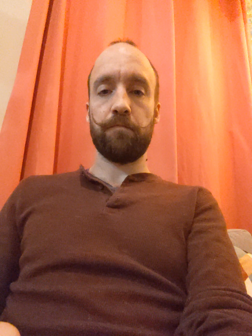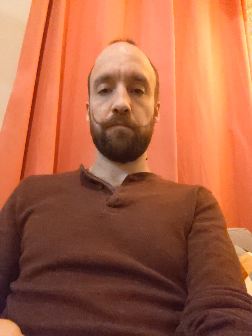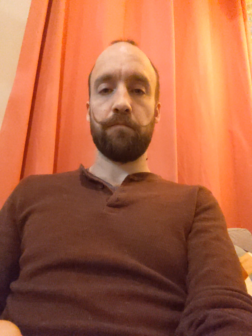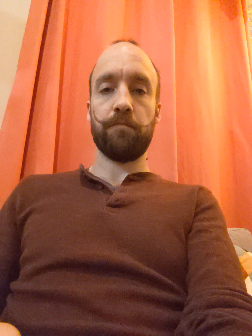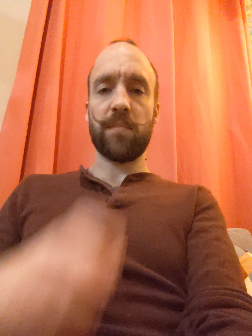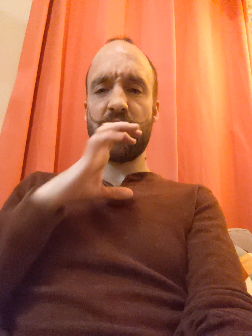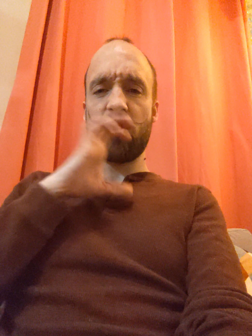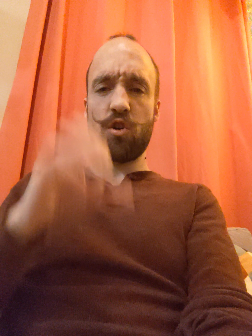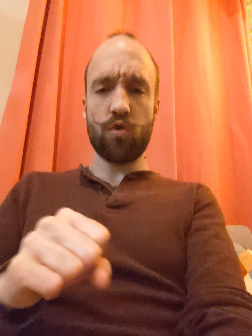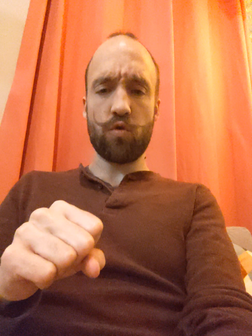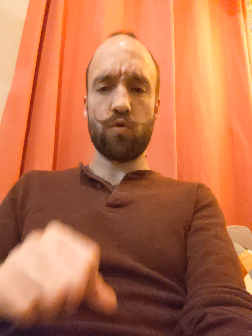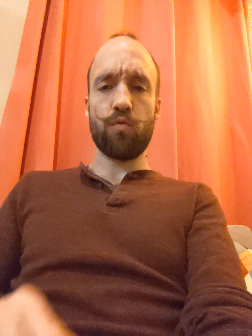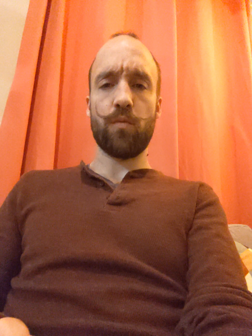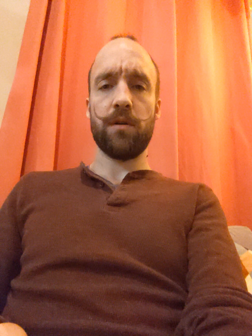old